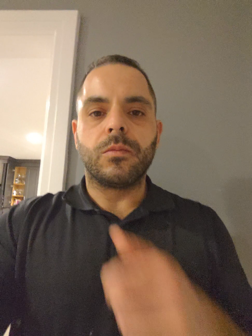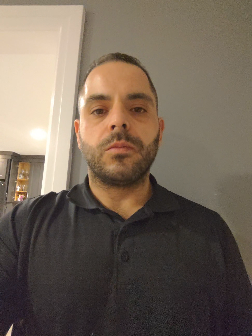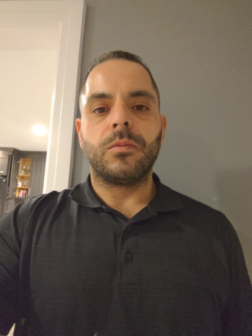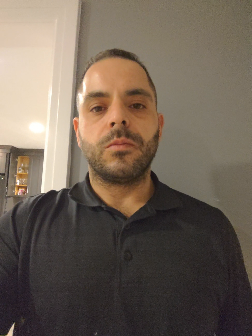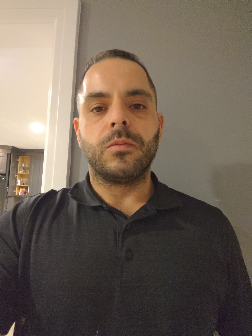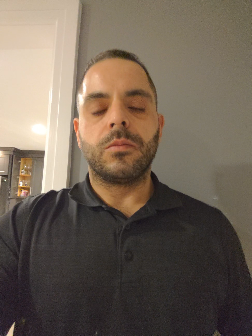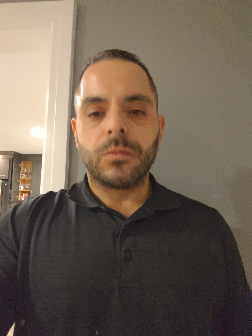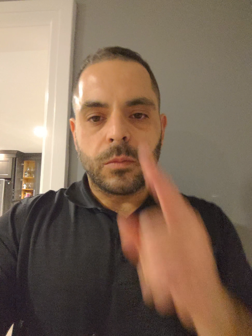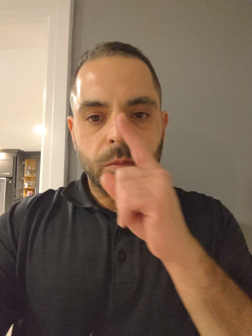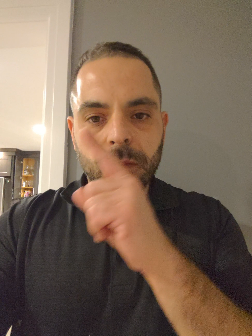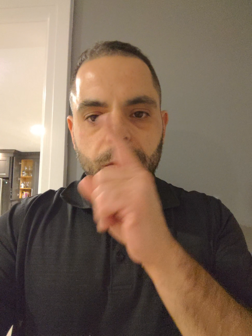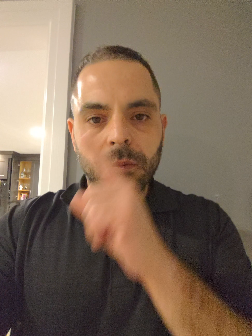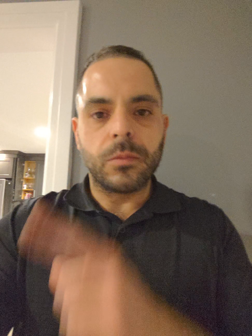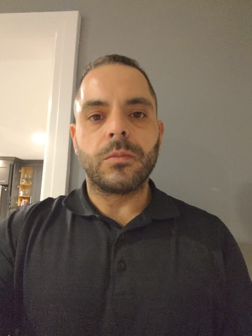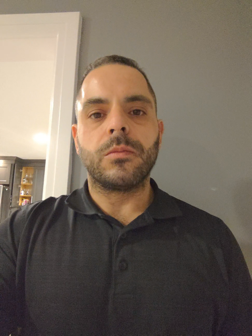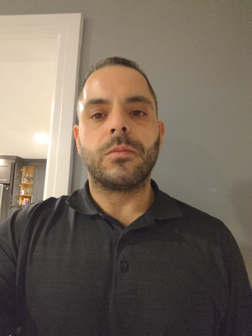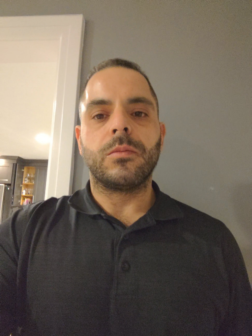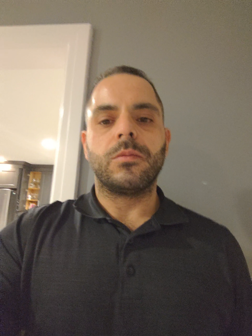mouse